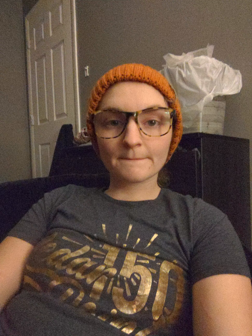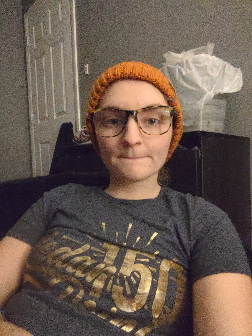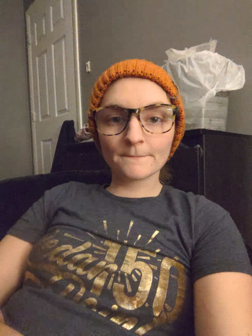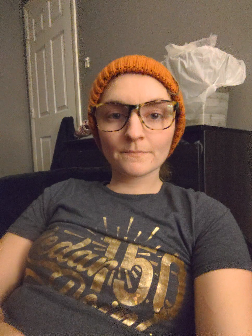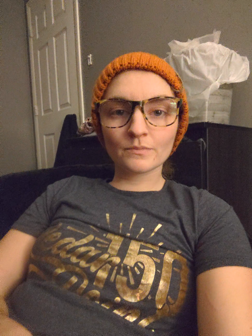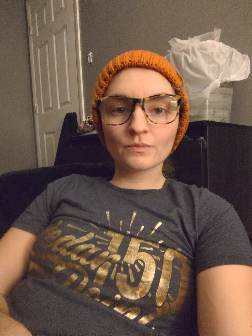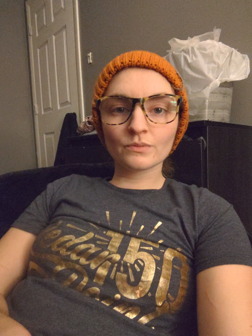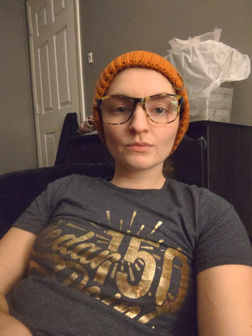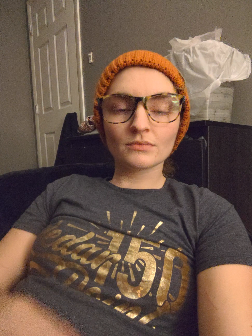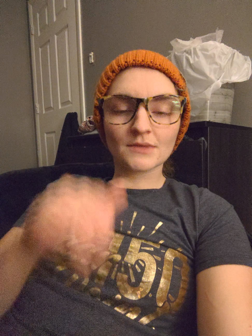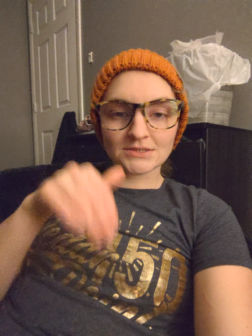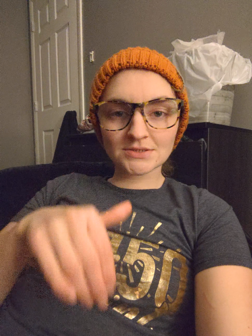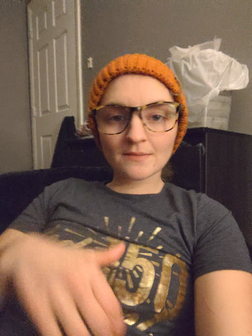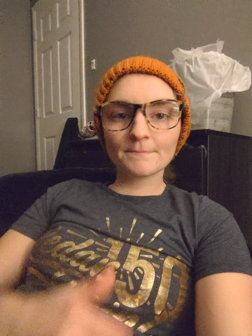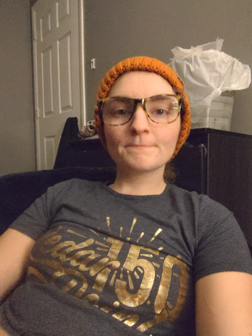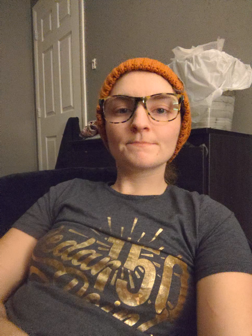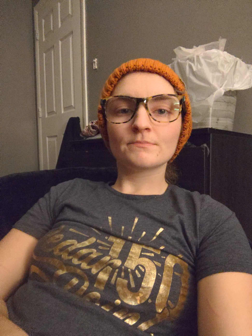night